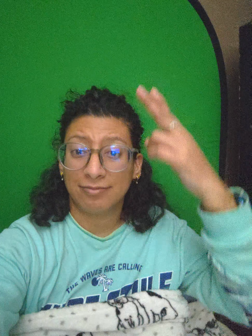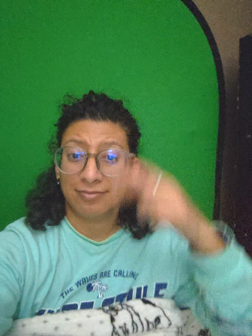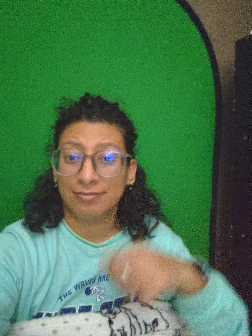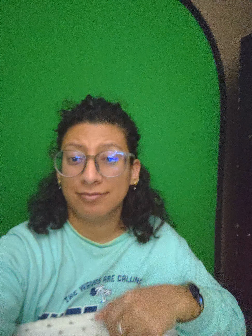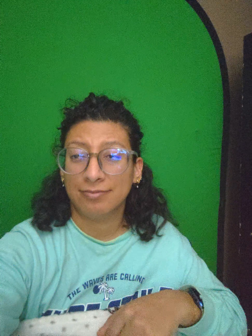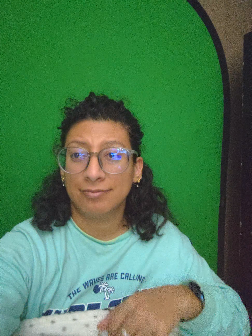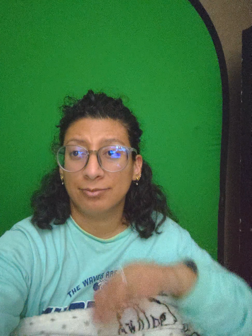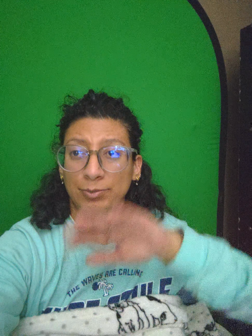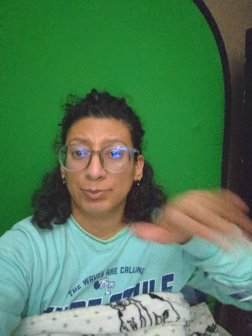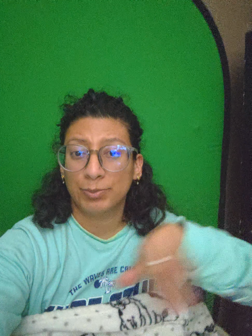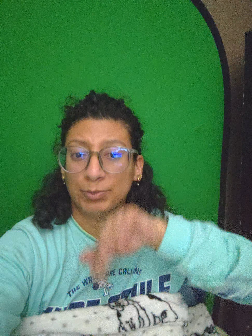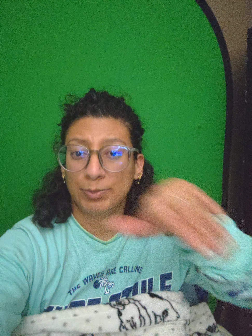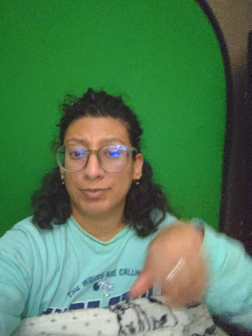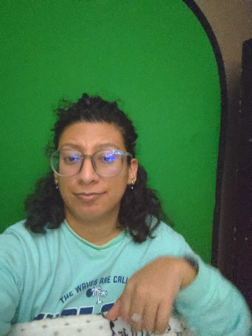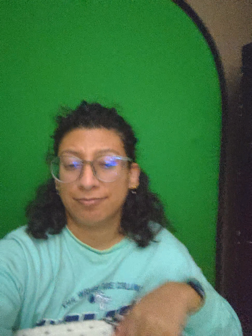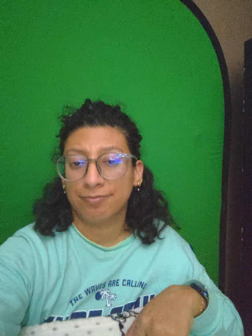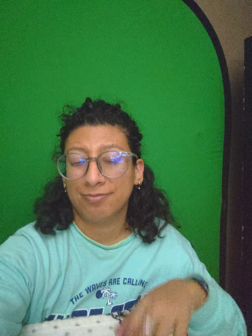pool